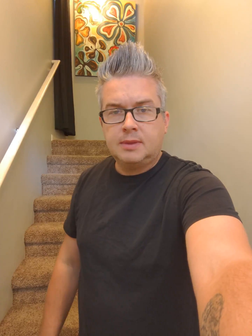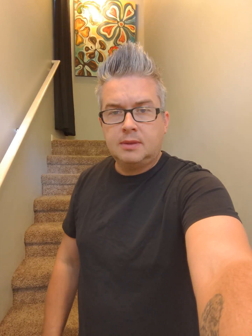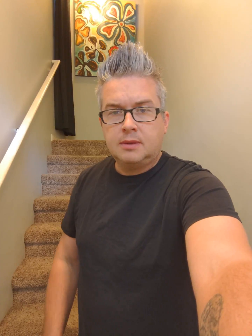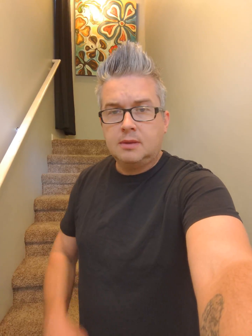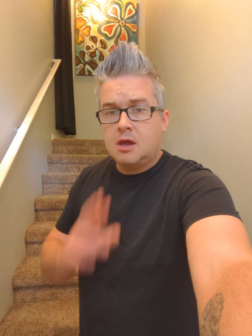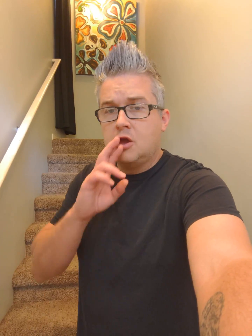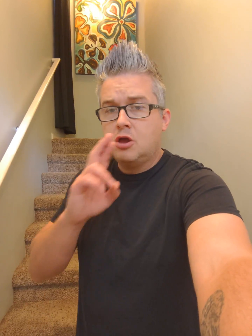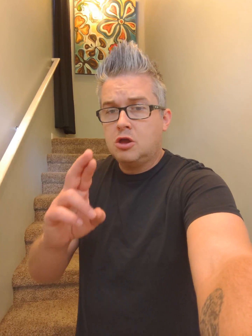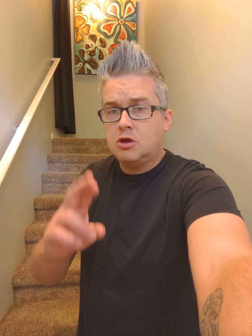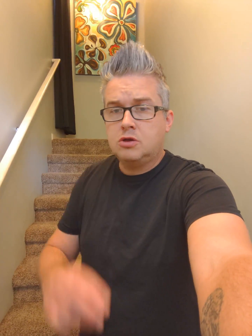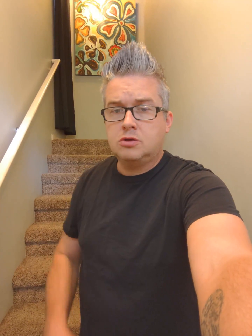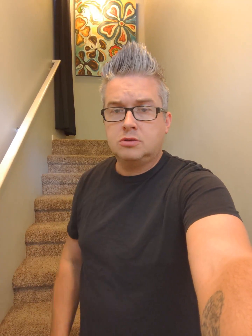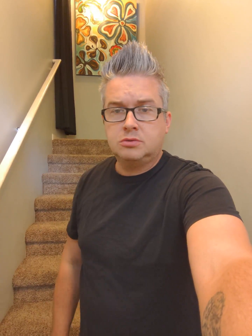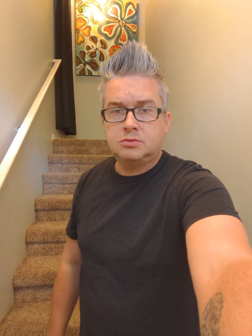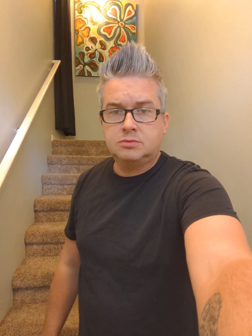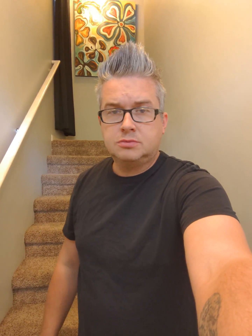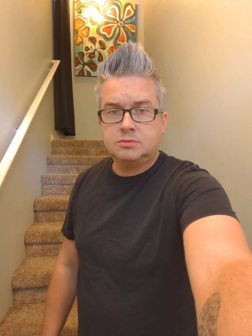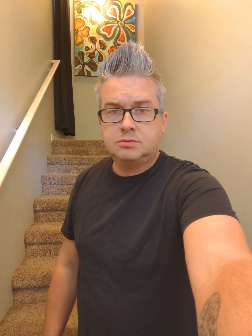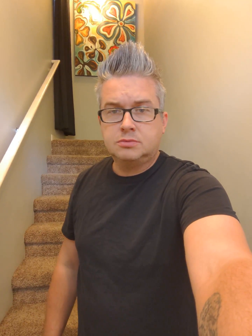are